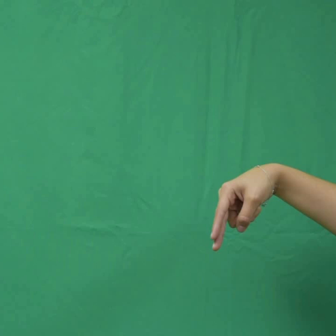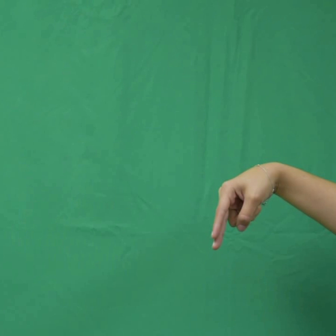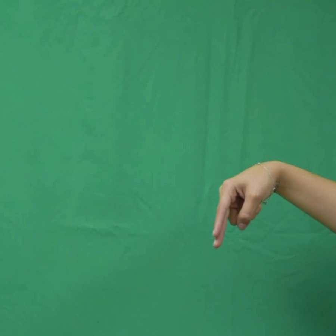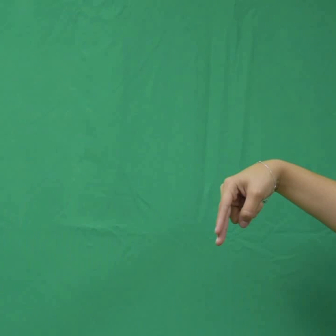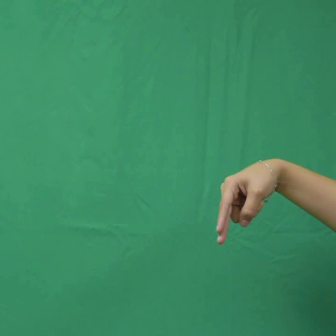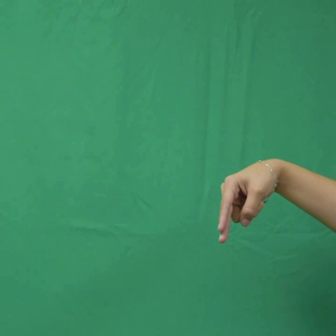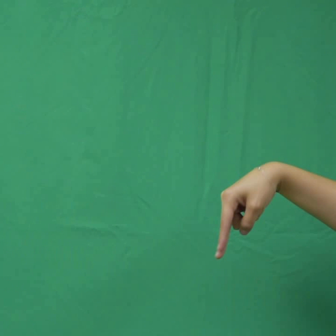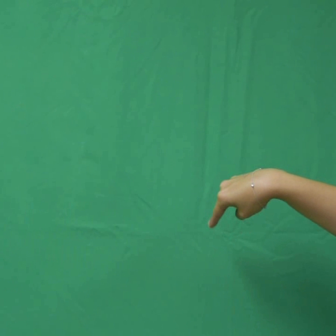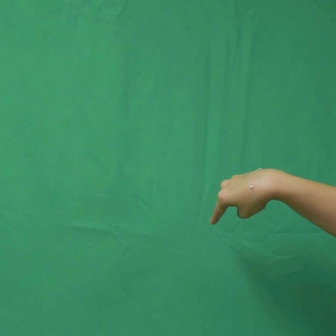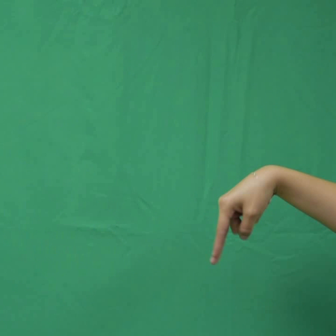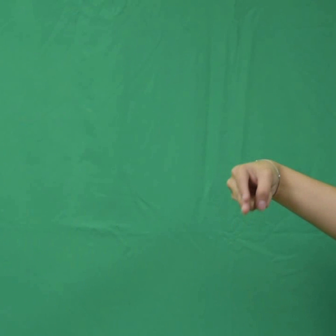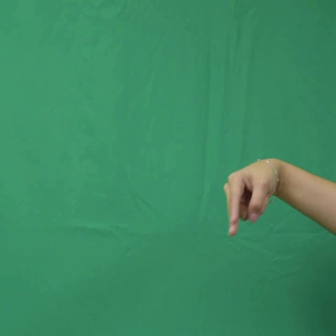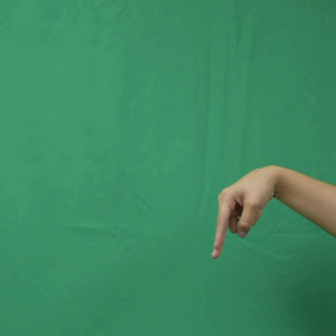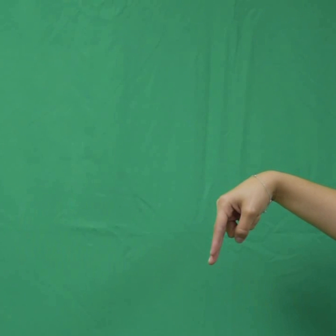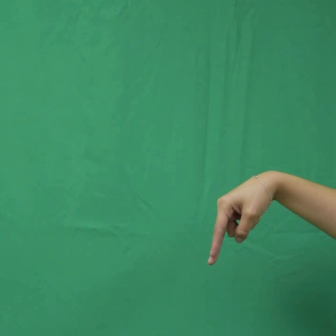Ñ